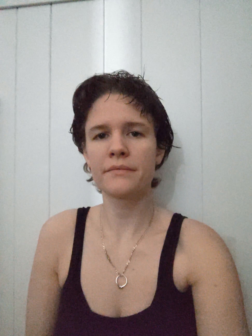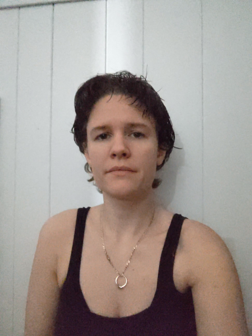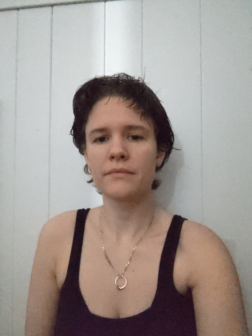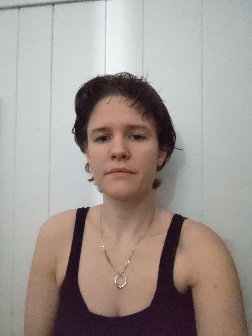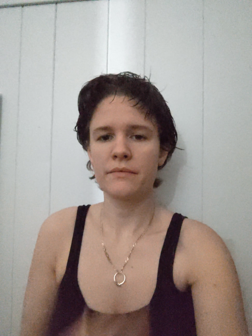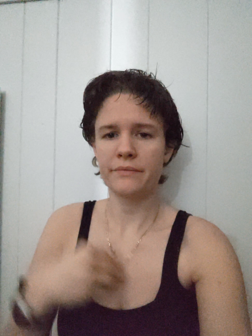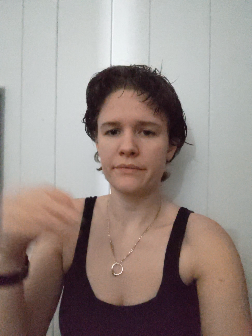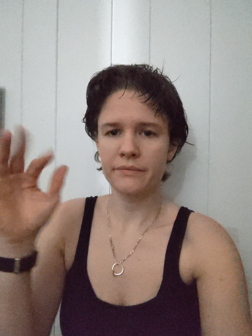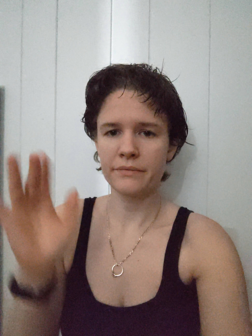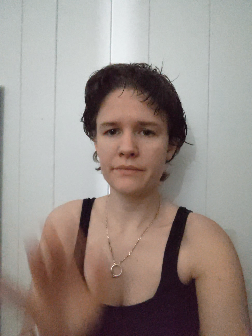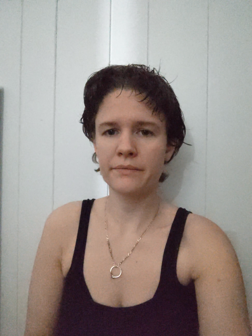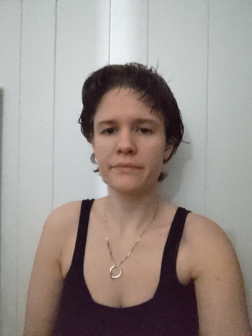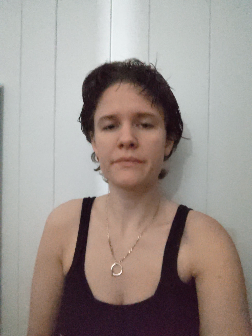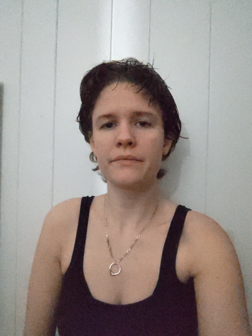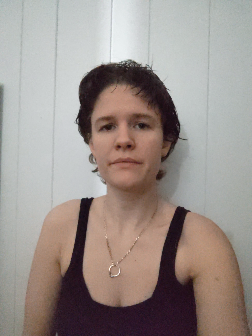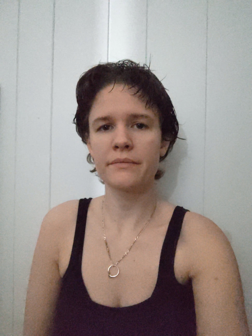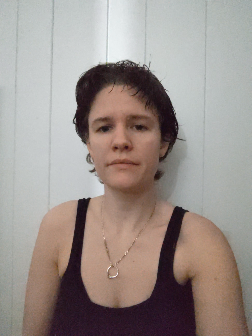snow